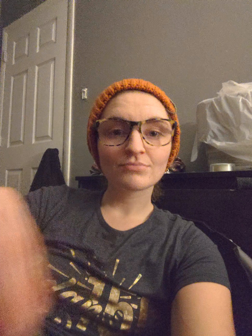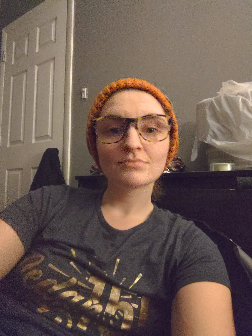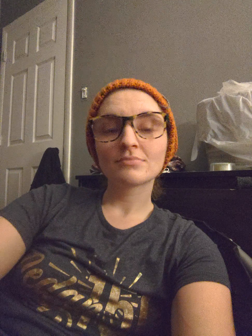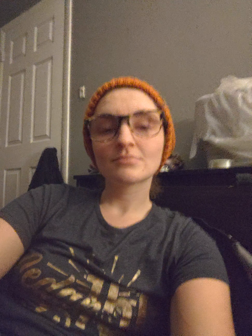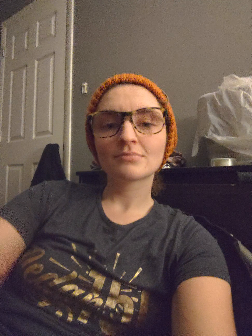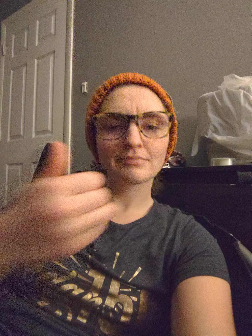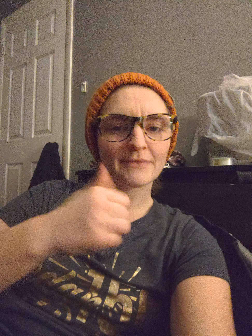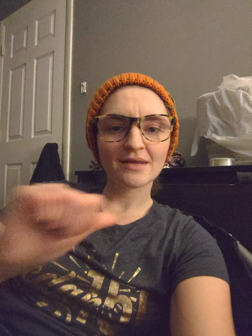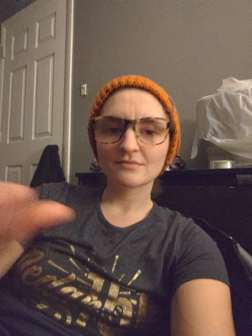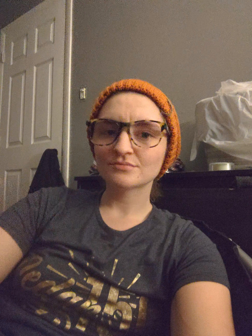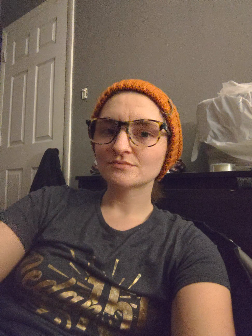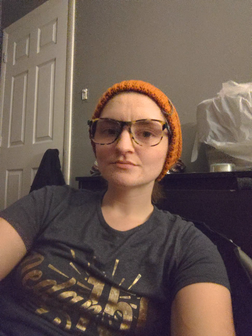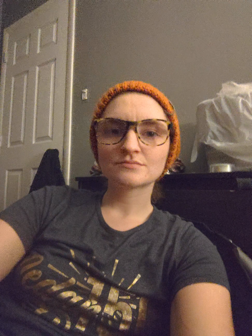any